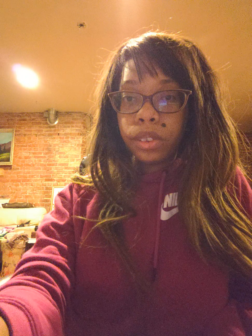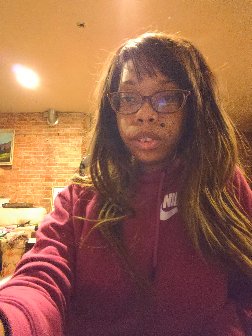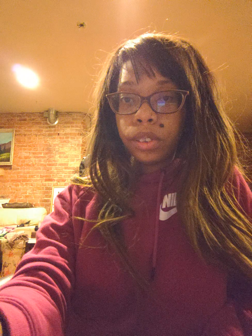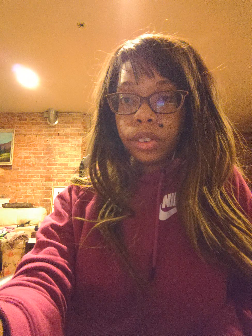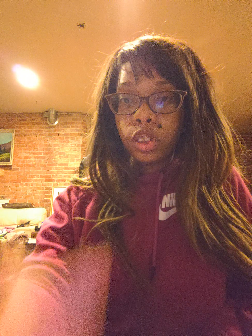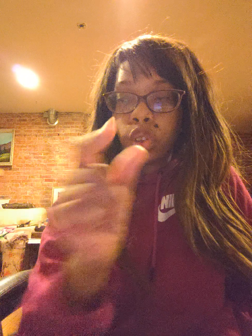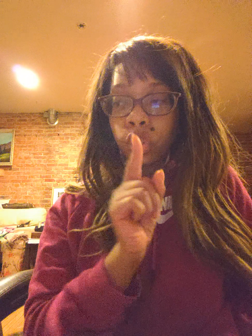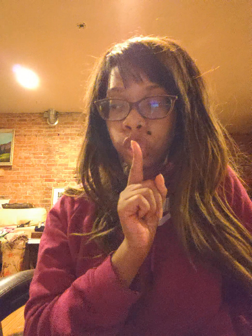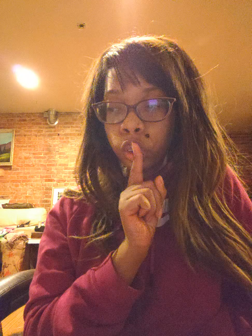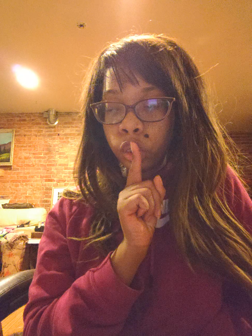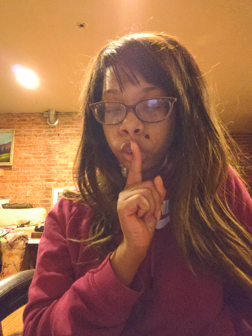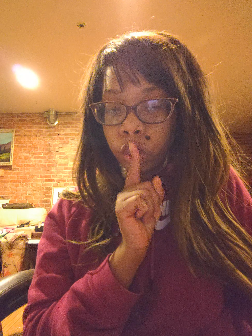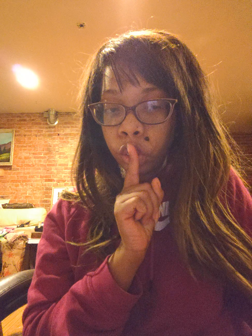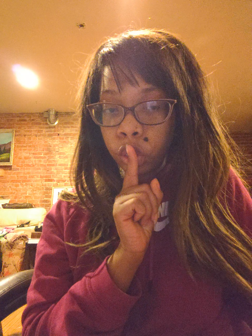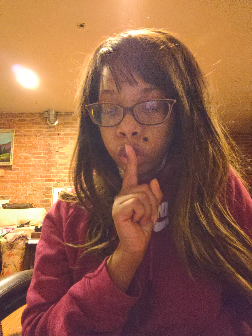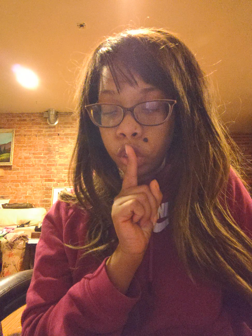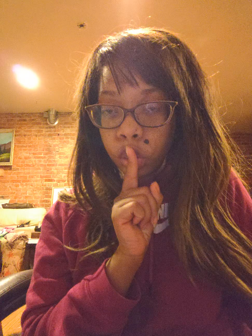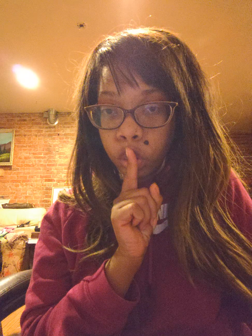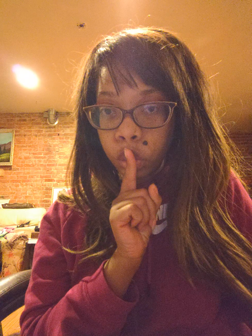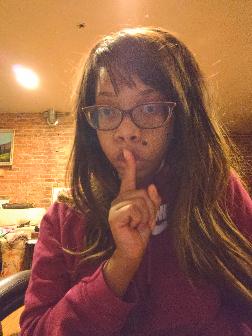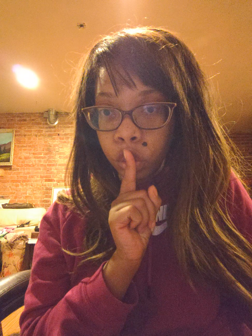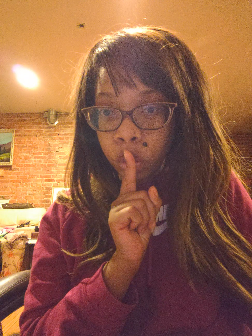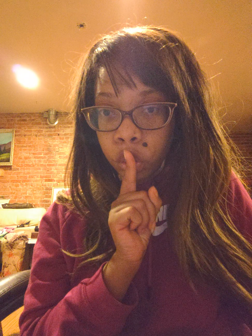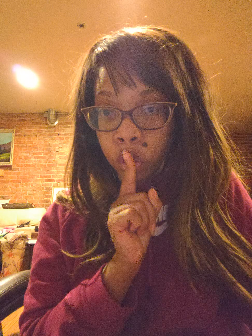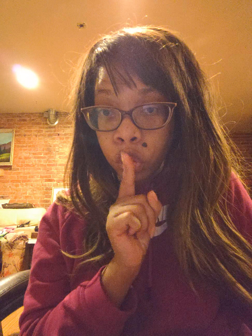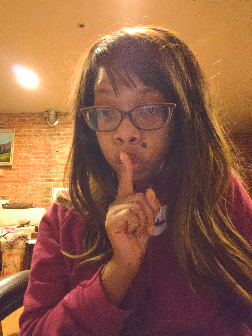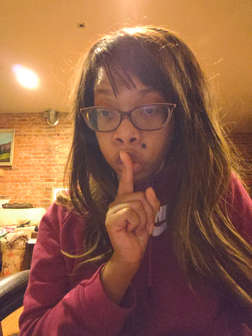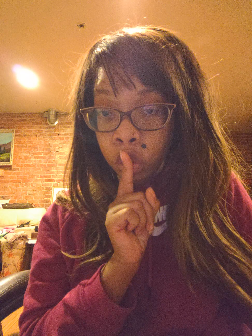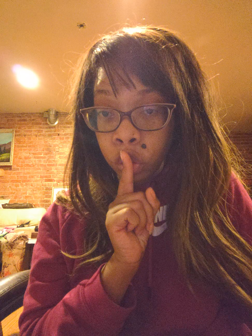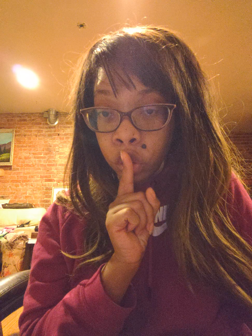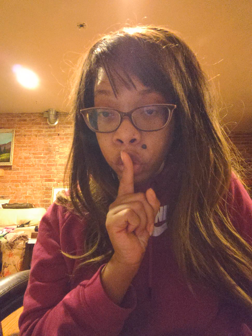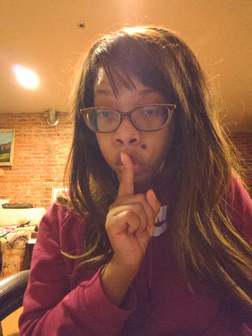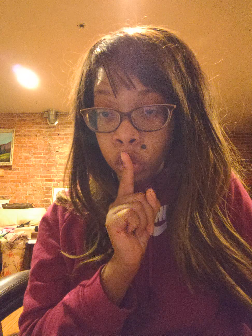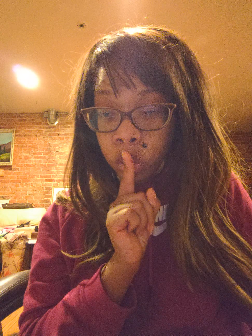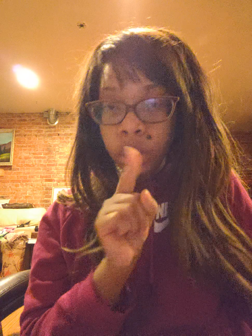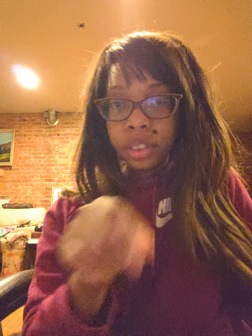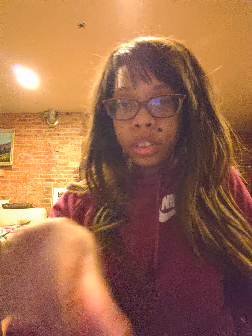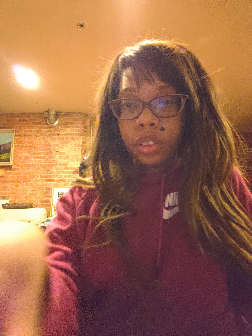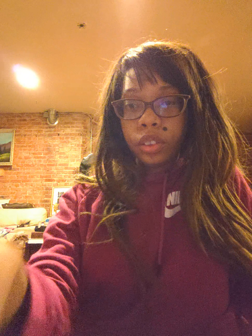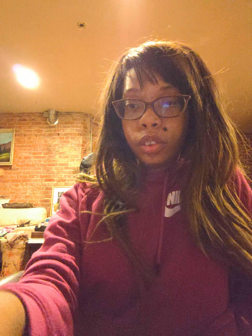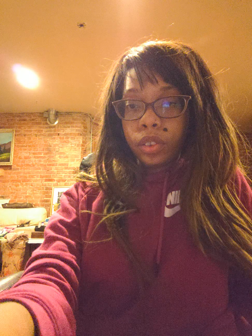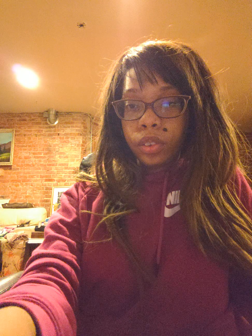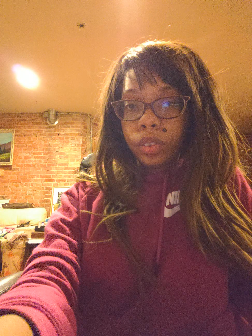shhh